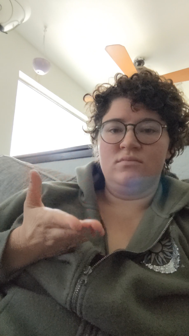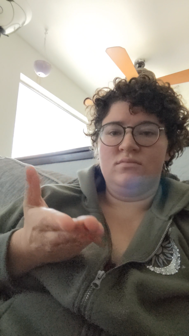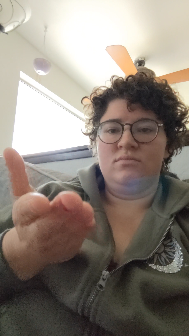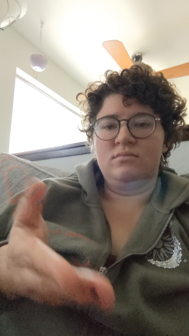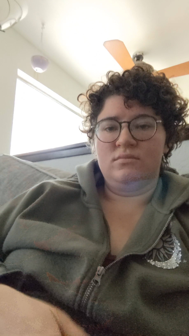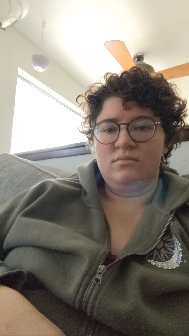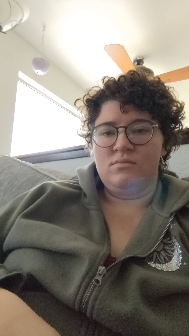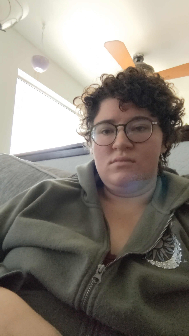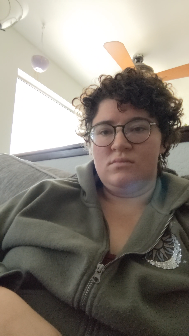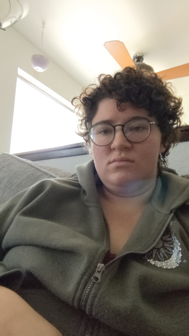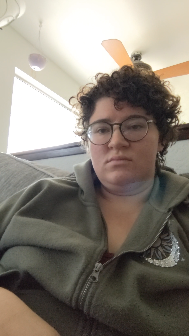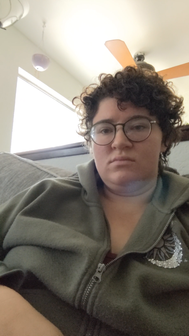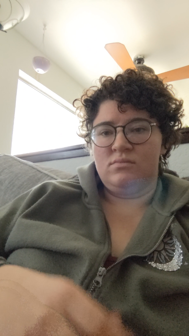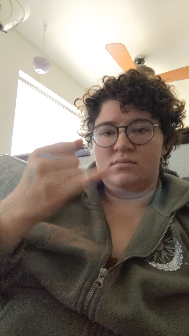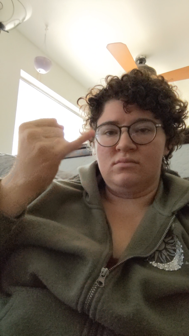last